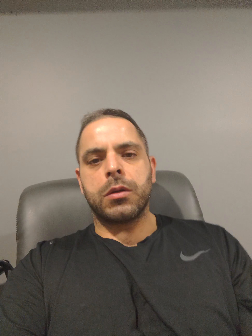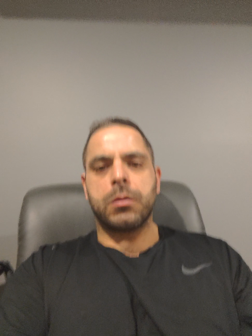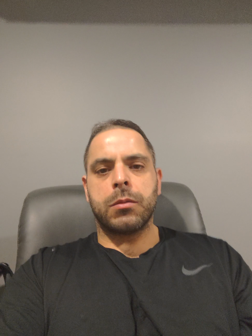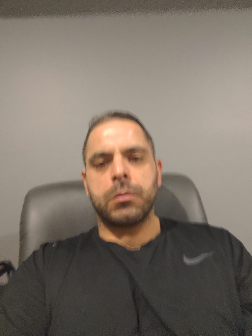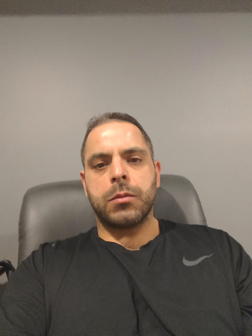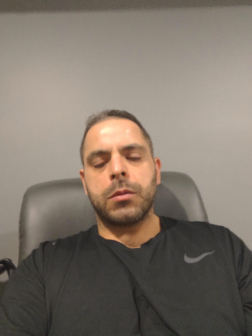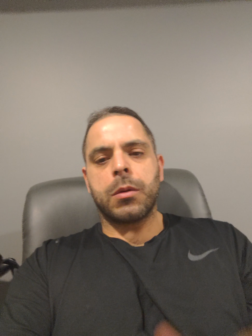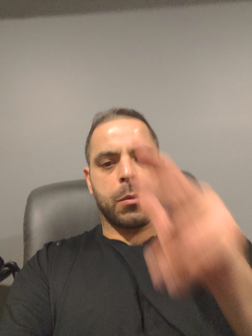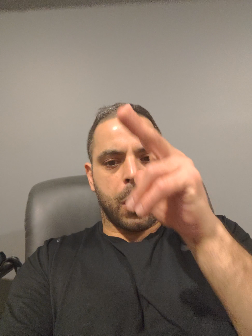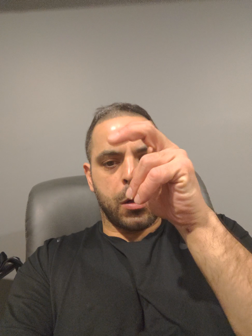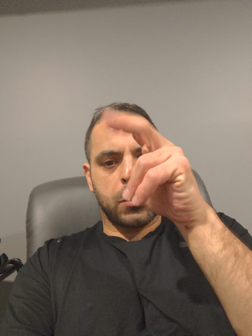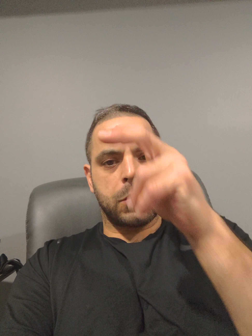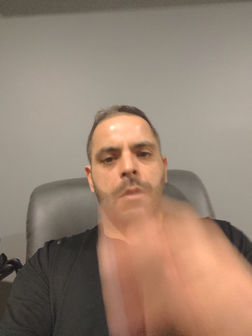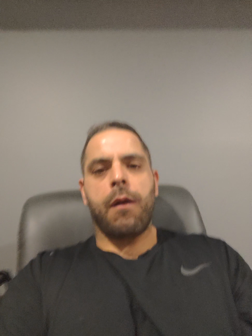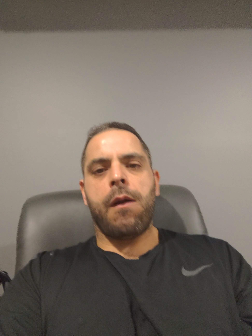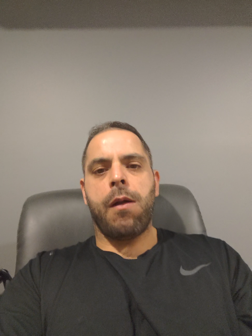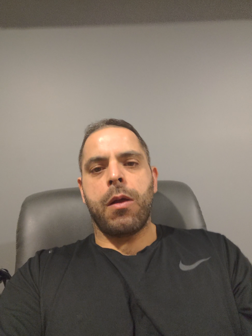bug